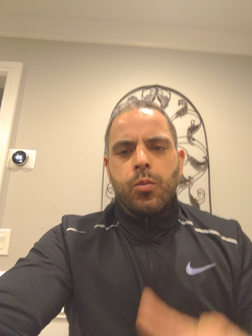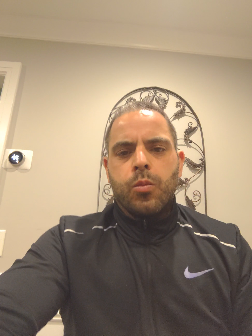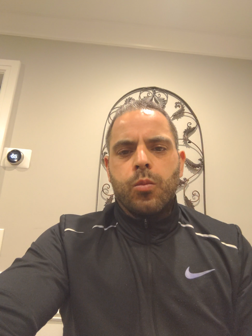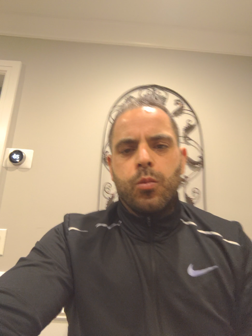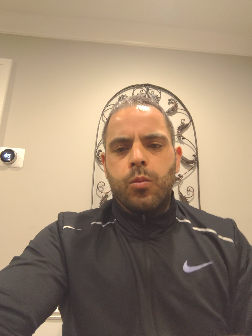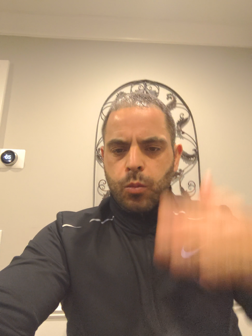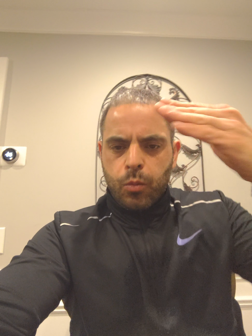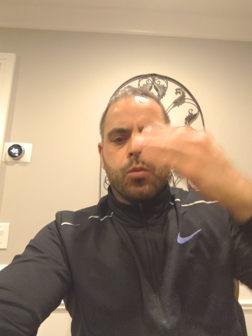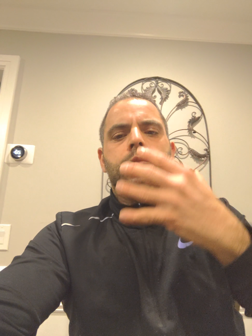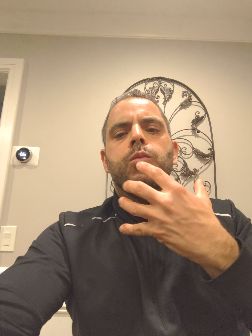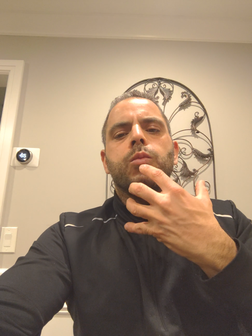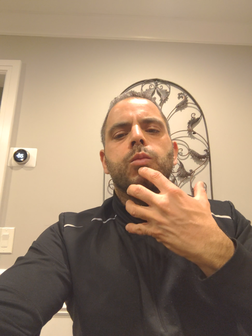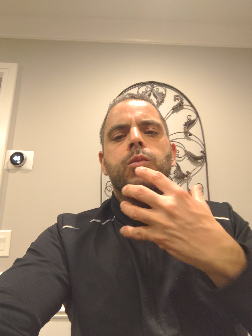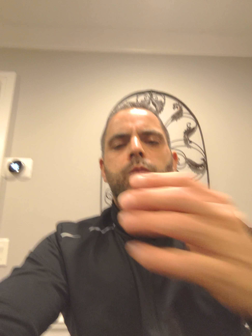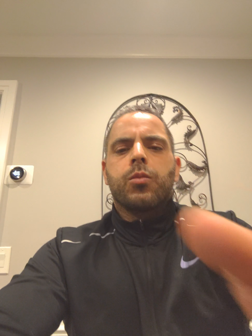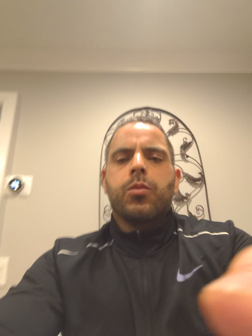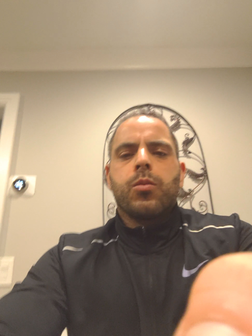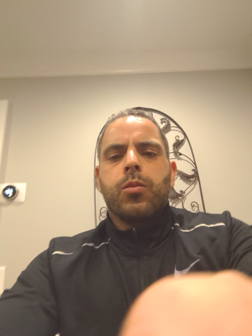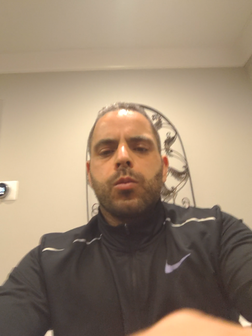hot